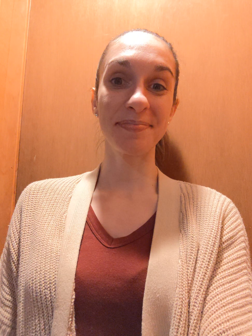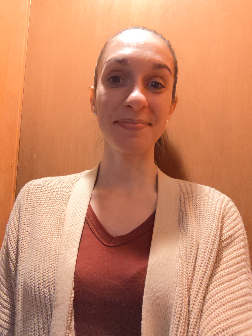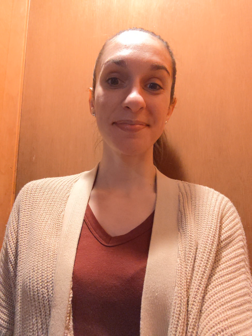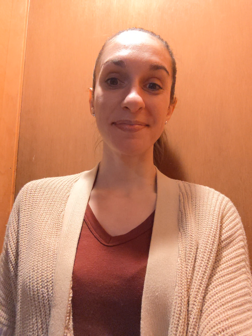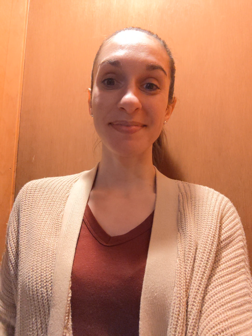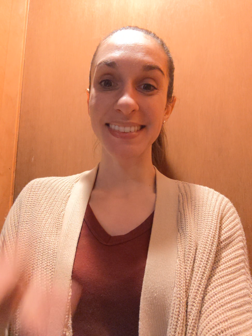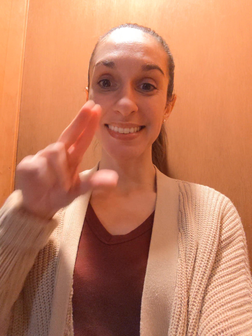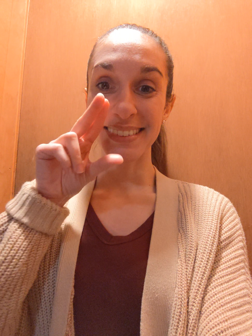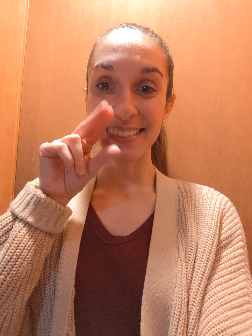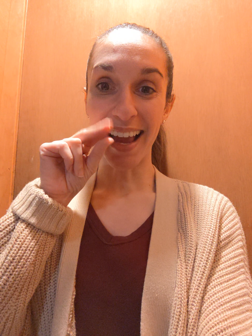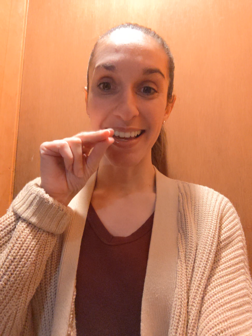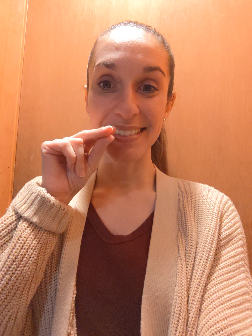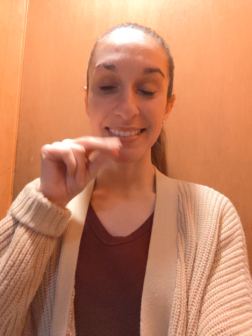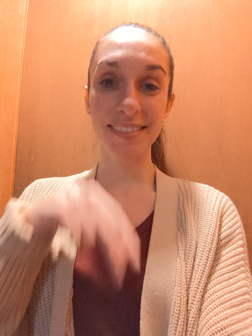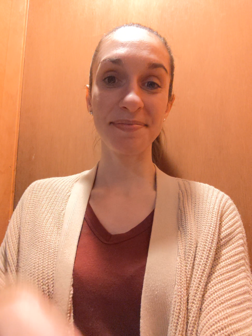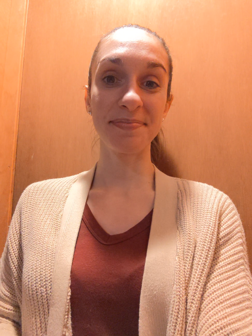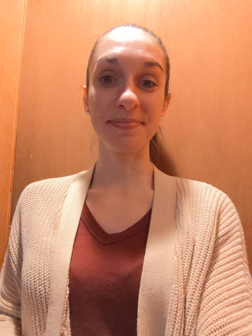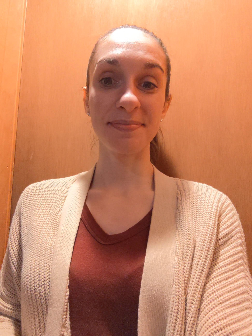duck